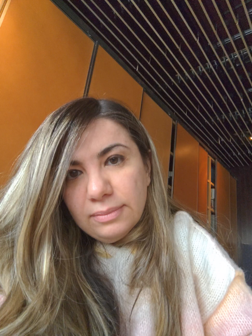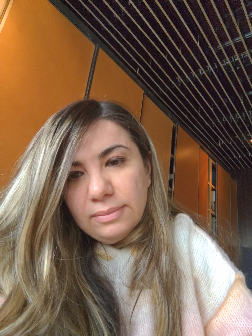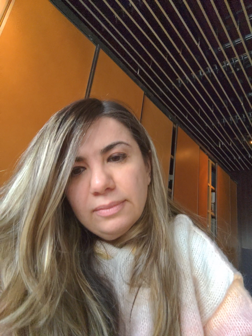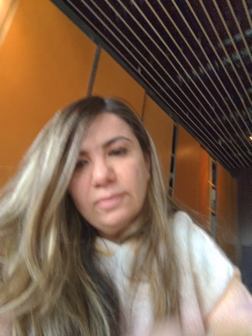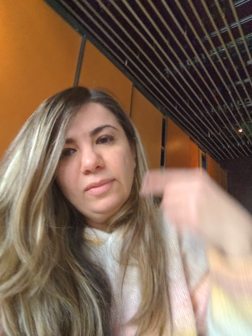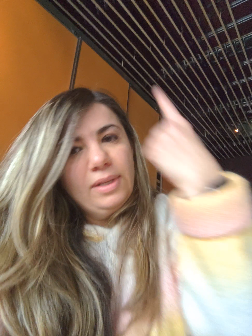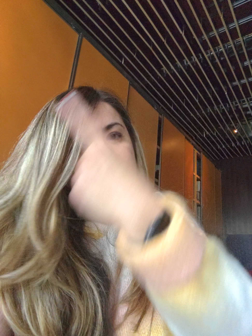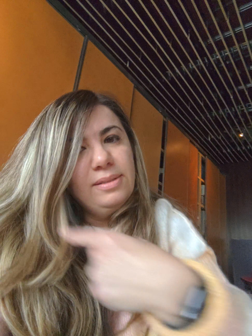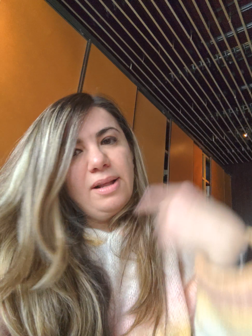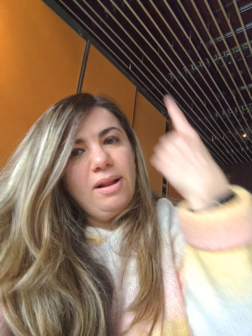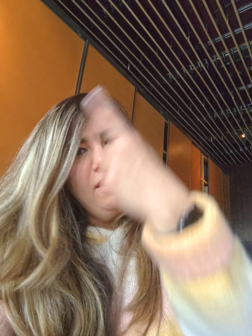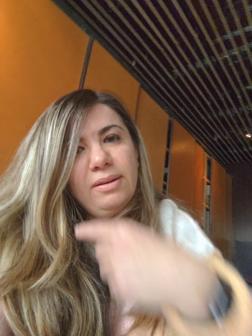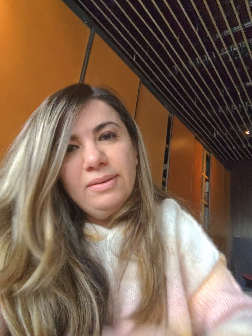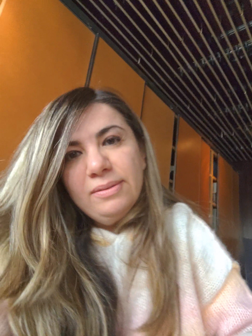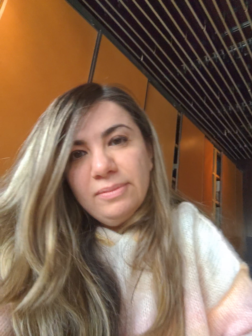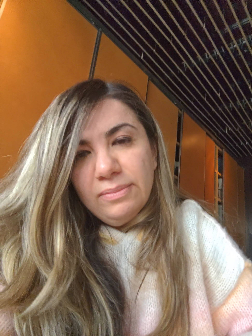look